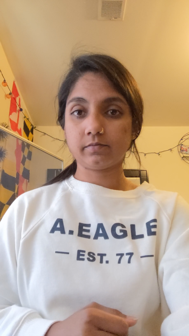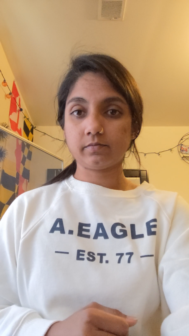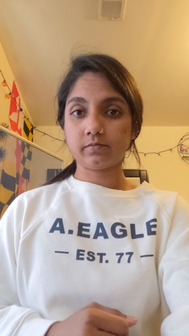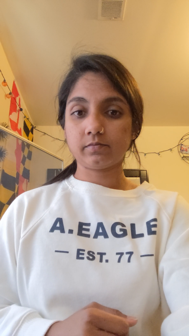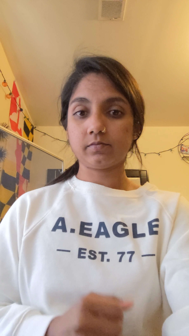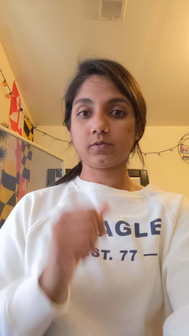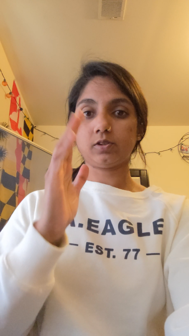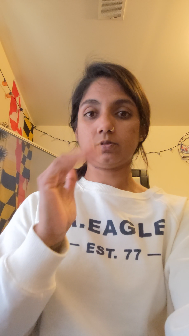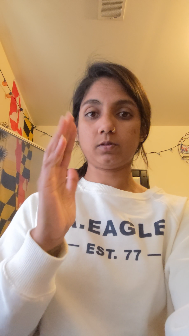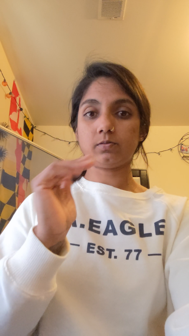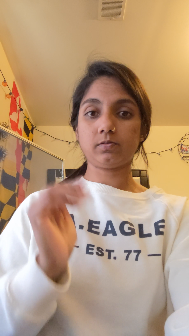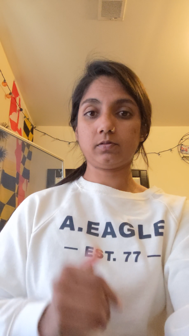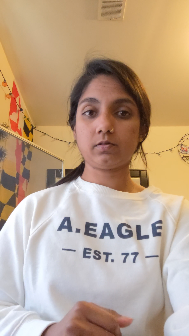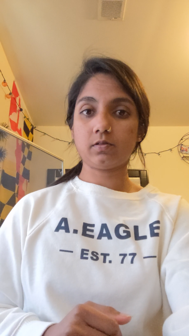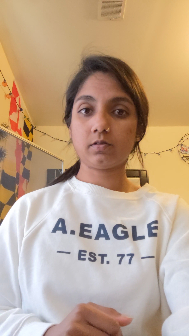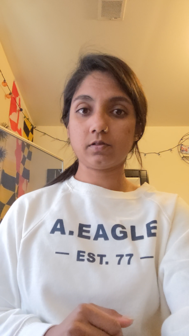downtown